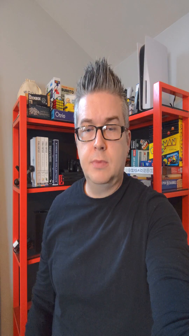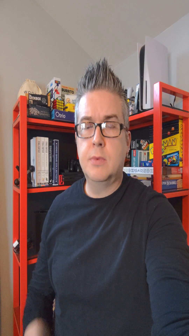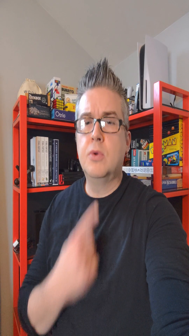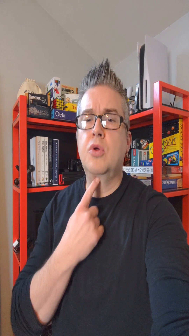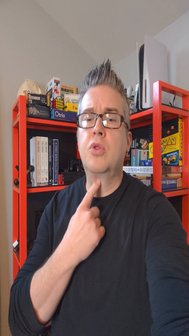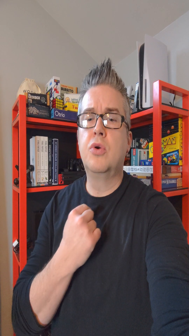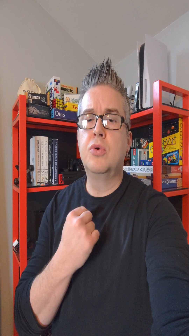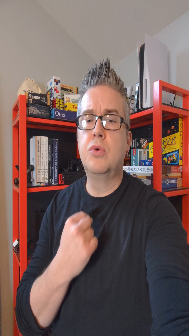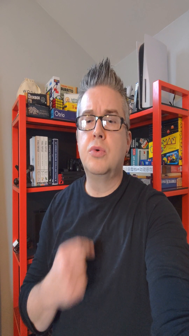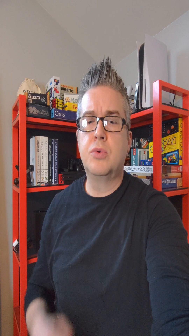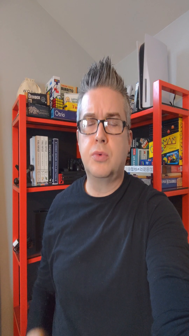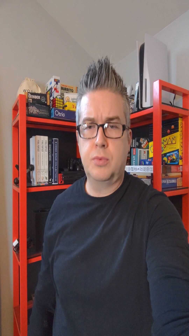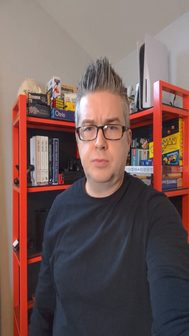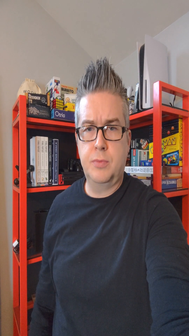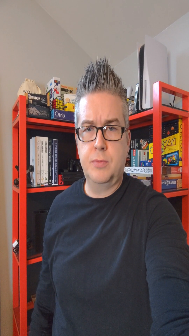thirsty